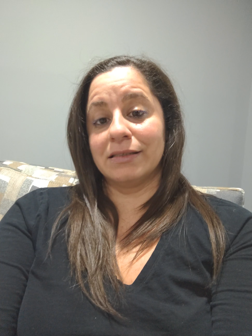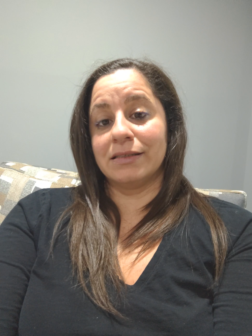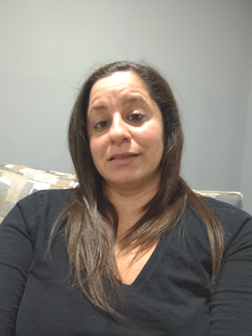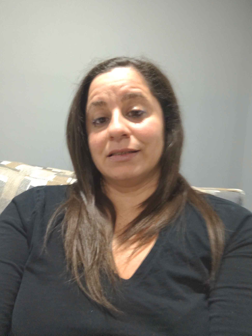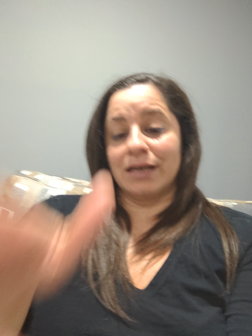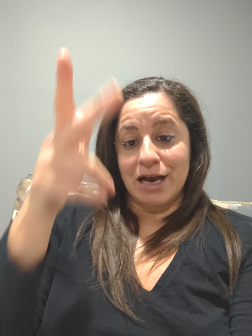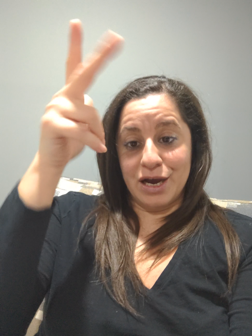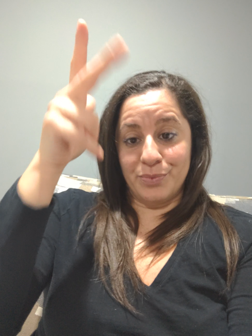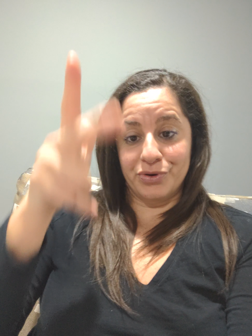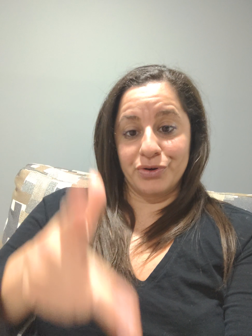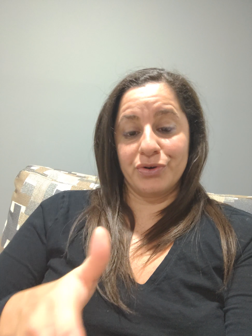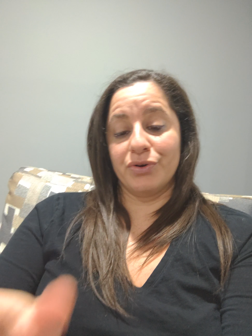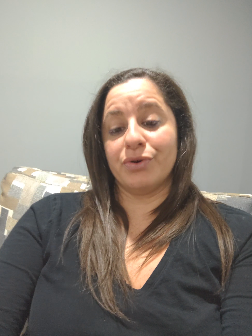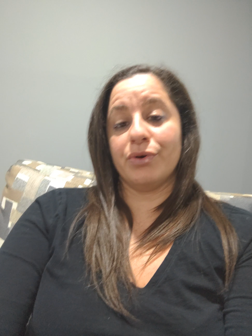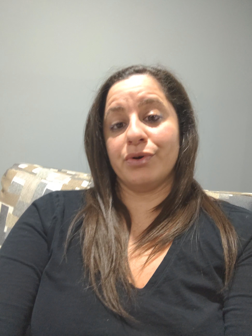helicopter